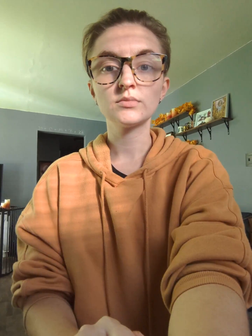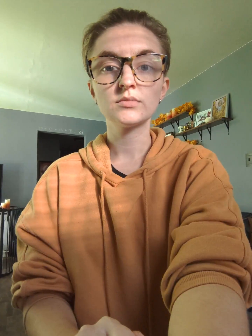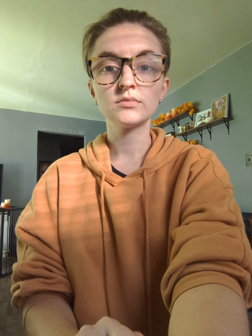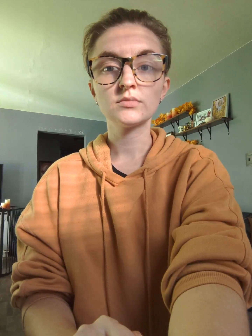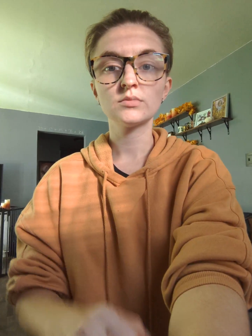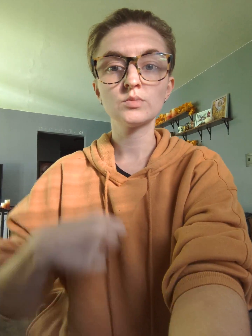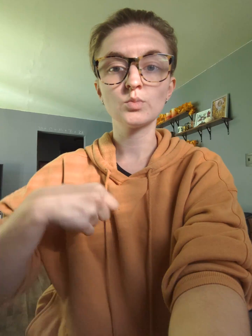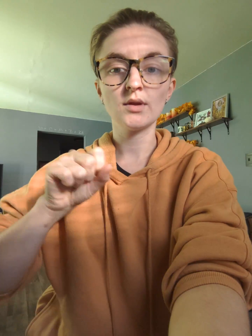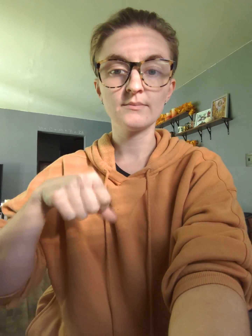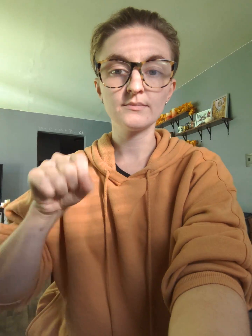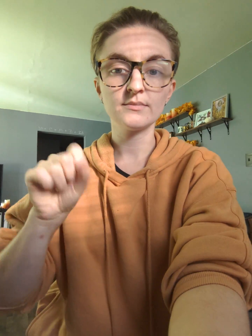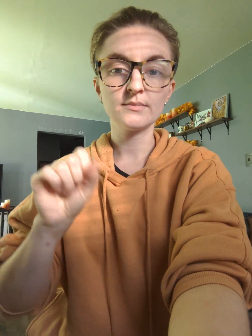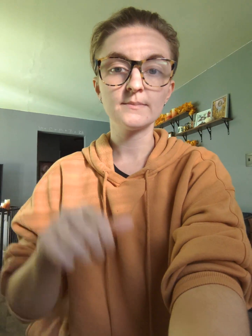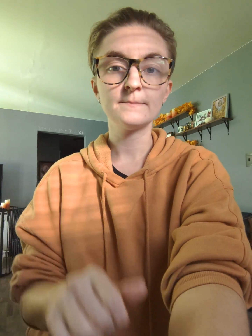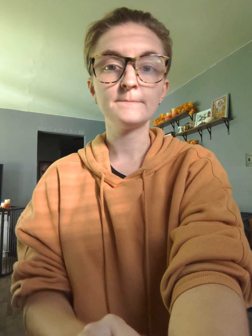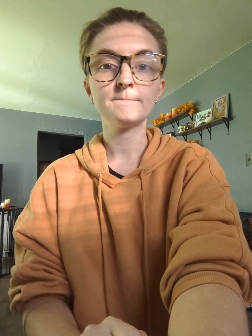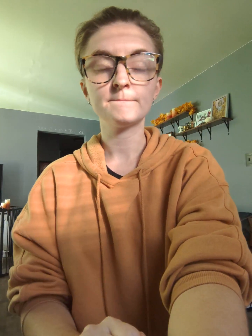motorcycle